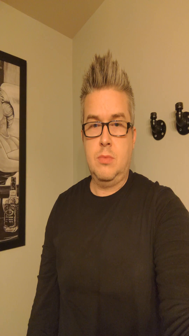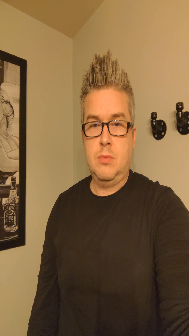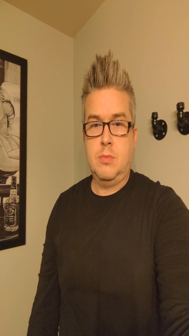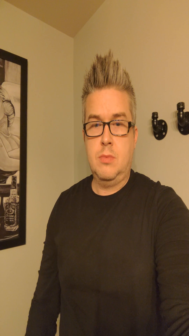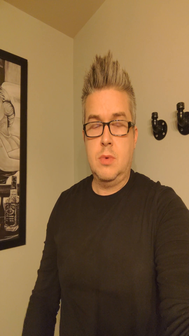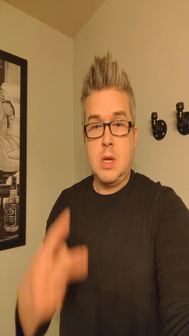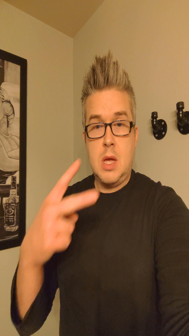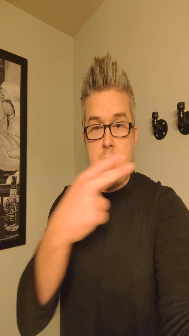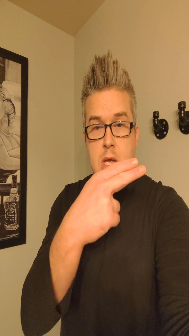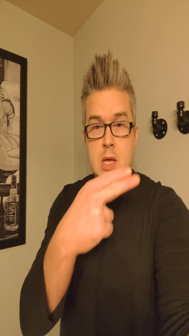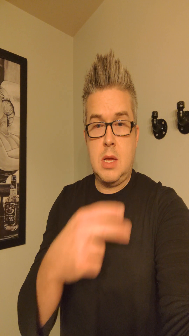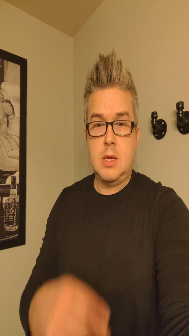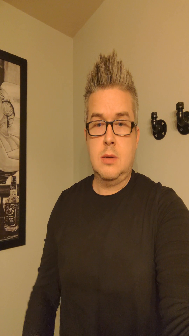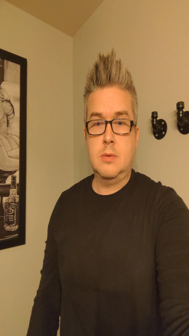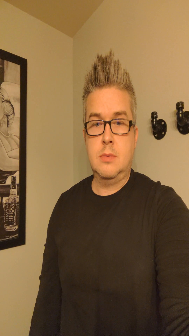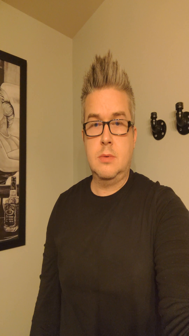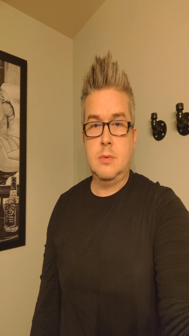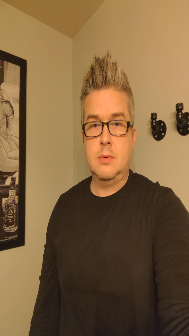cut